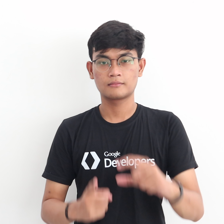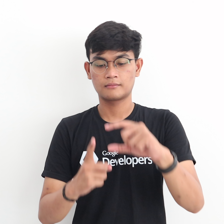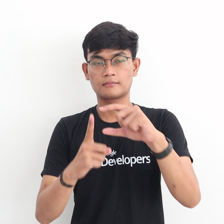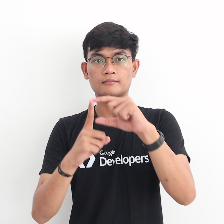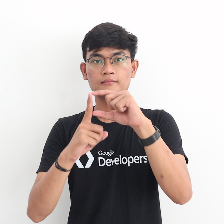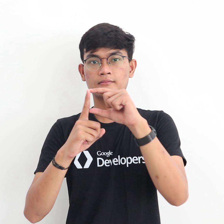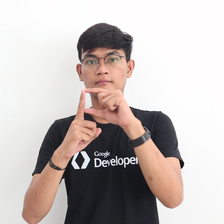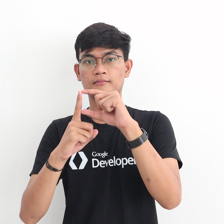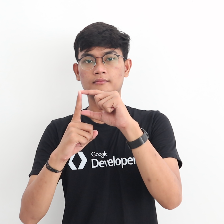P